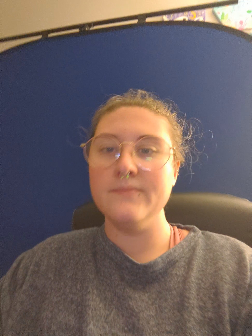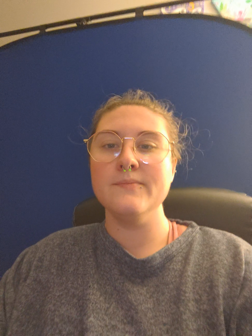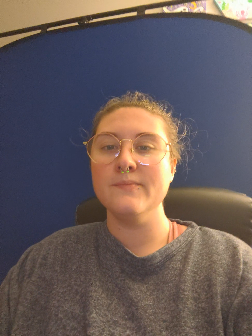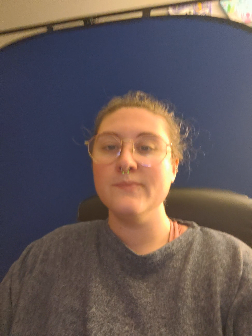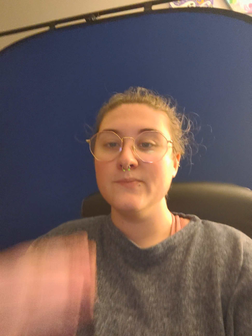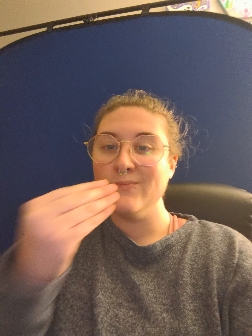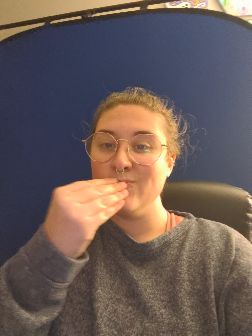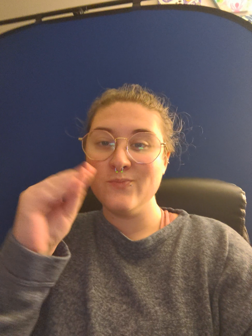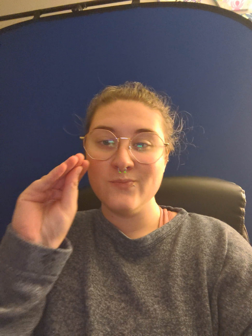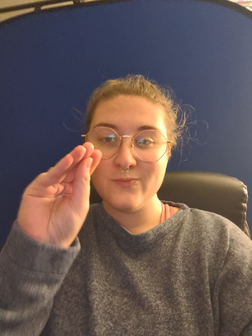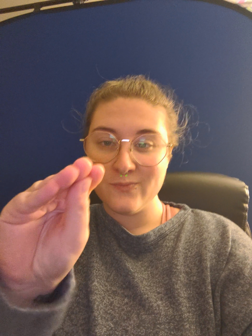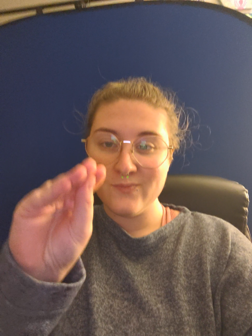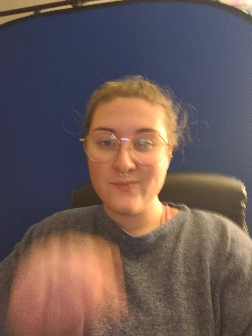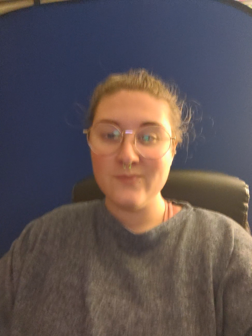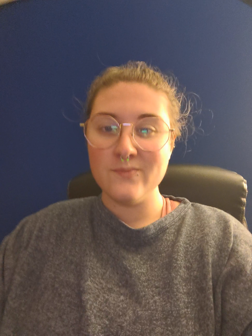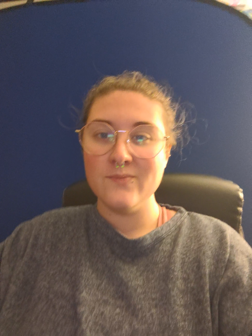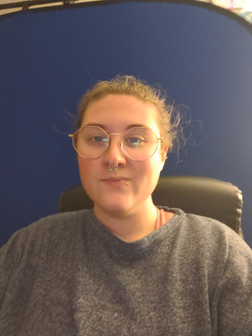kiss